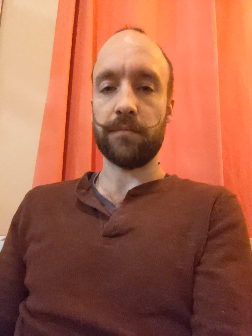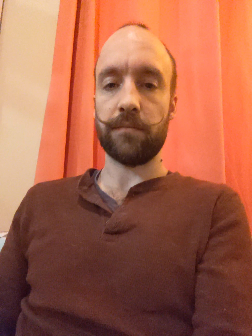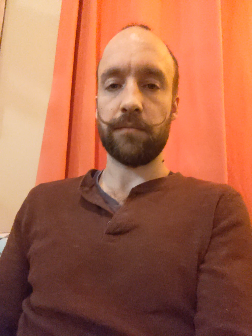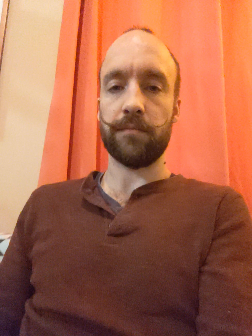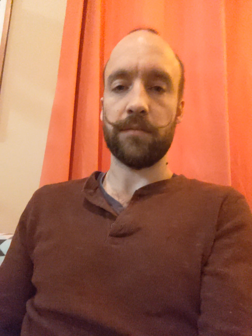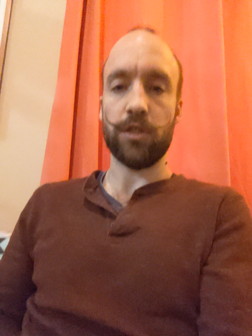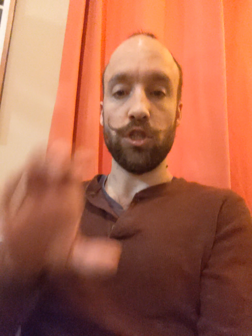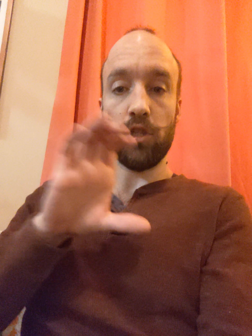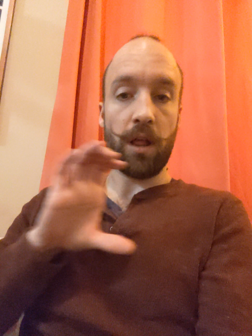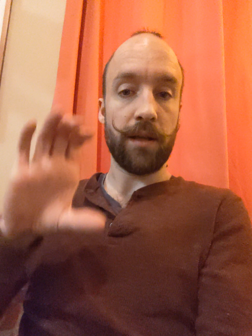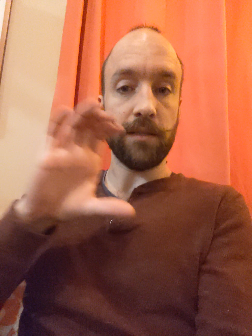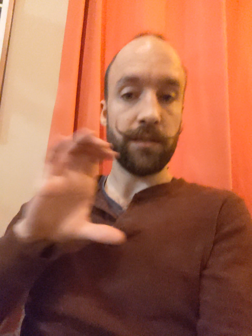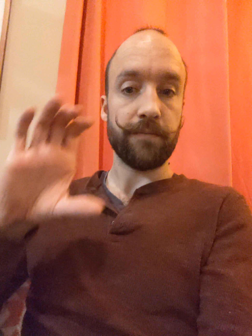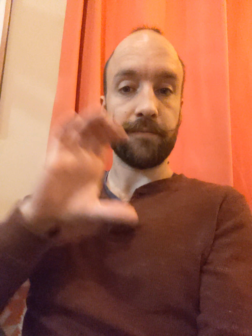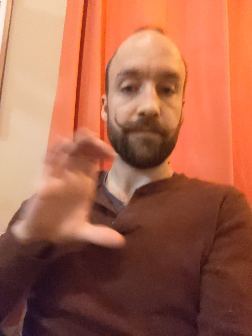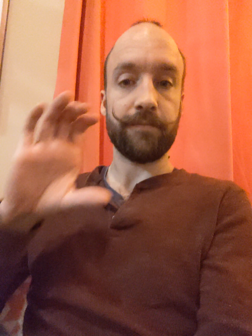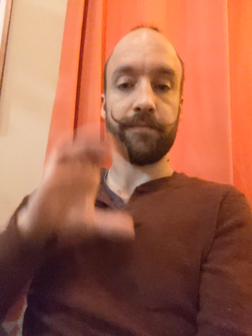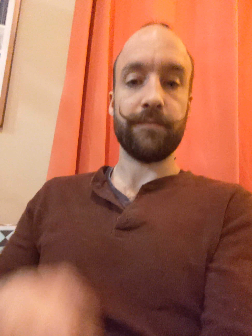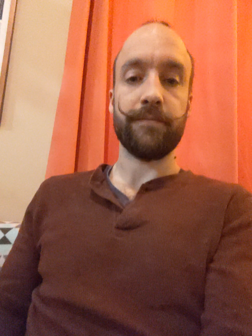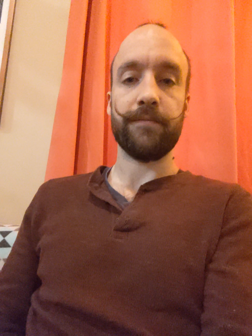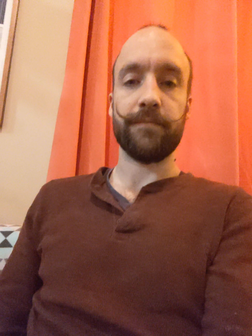chocolate